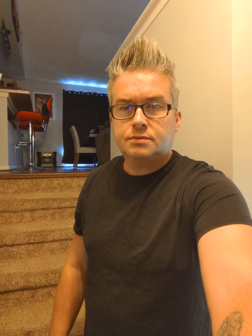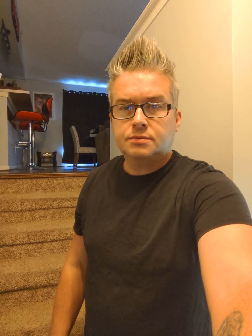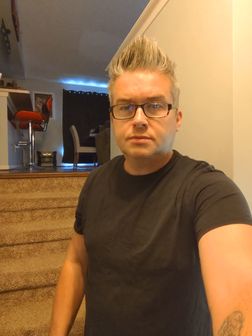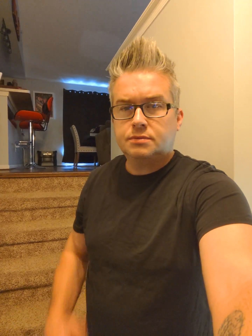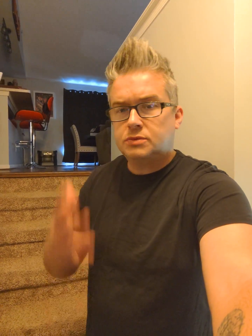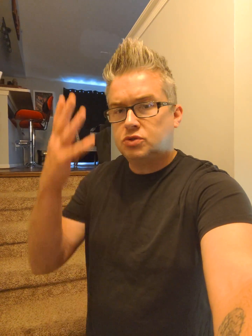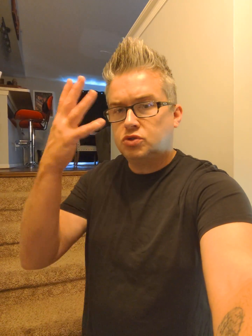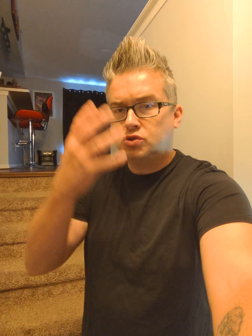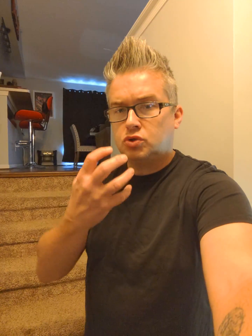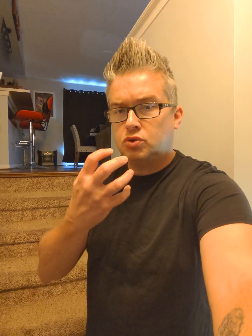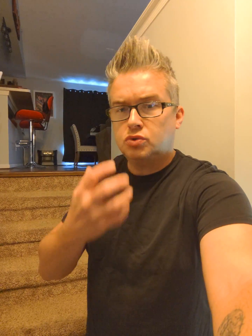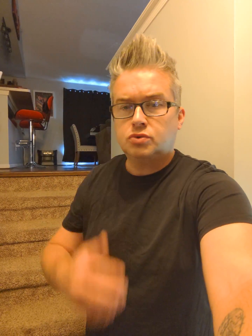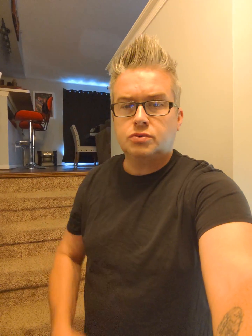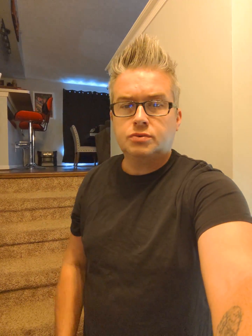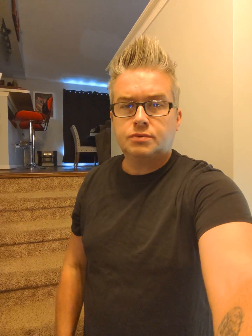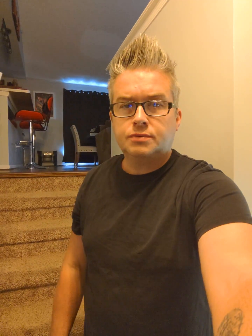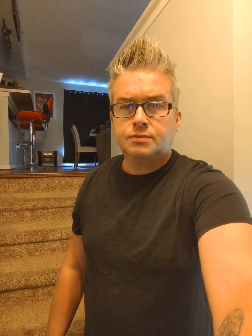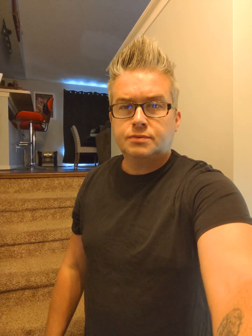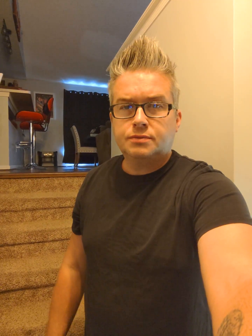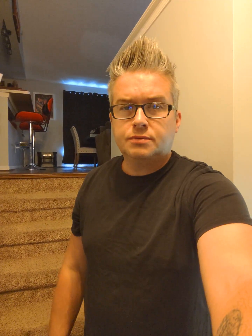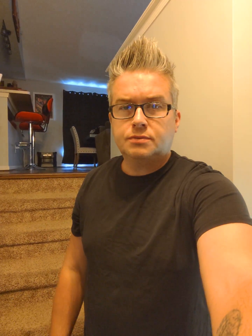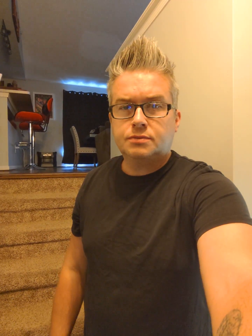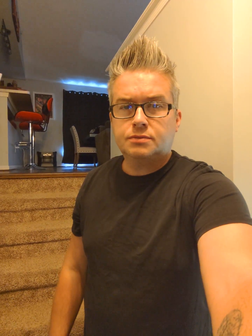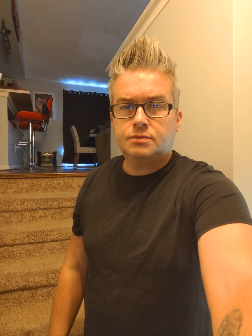dark